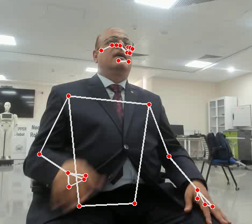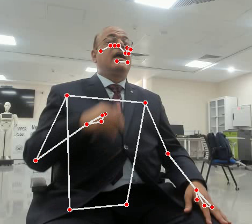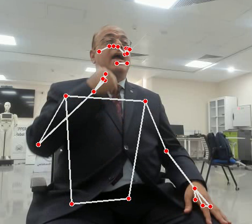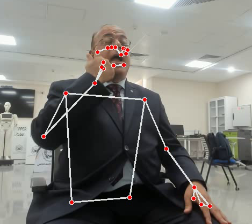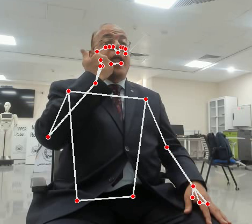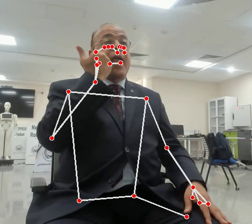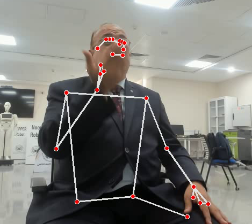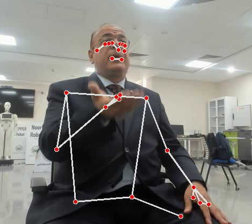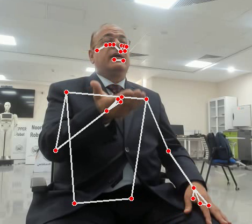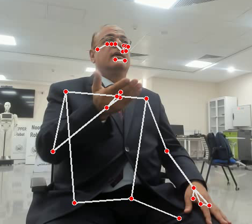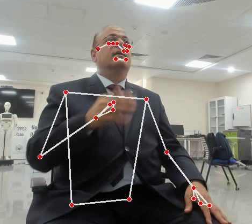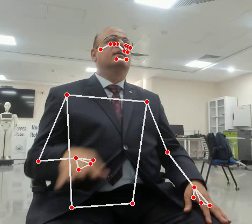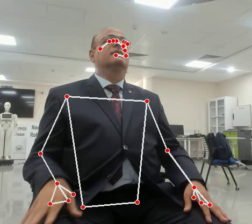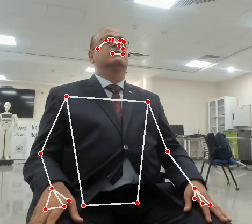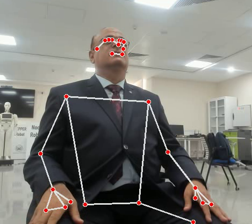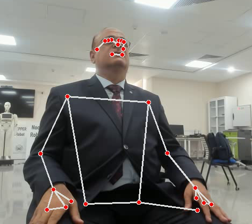3ieb